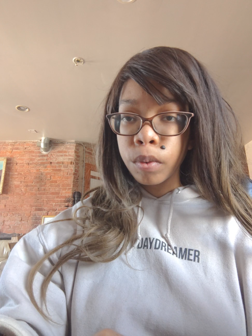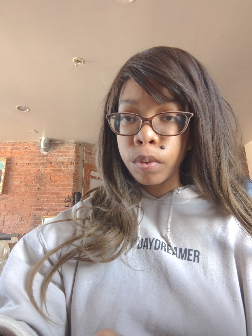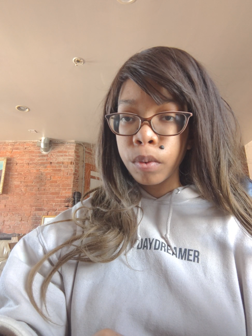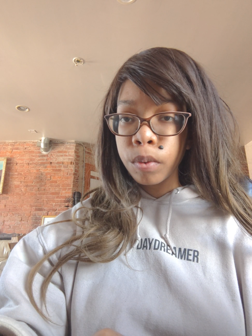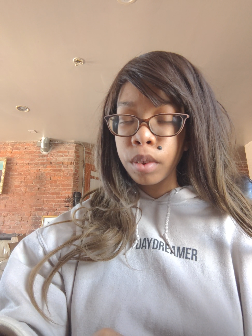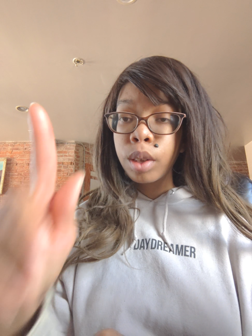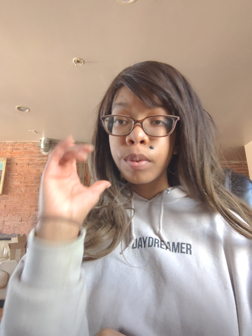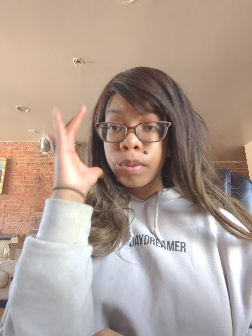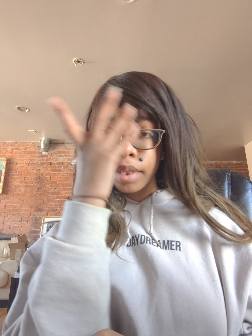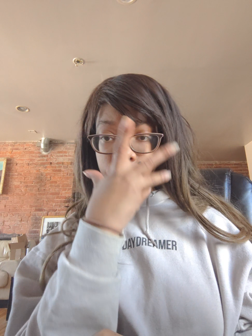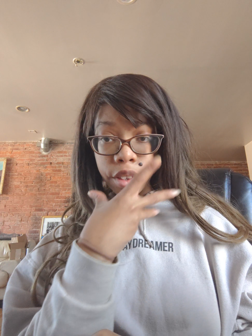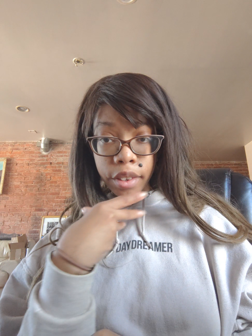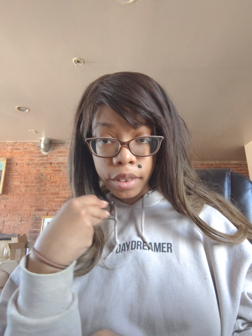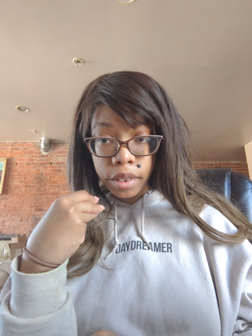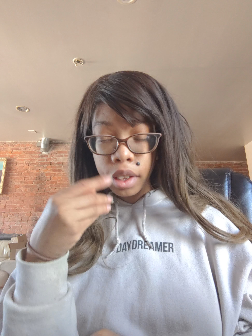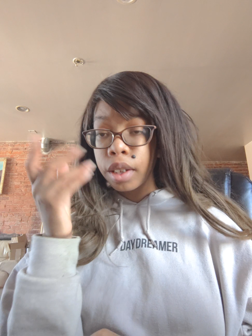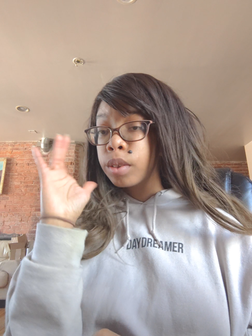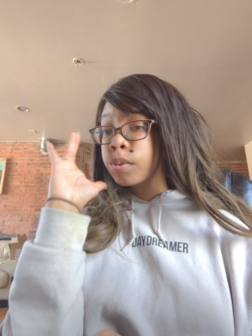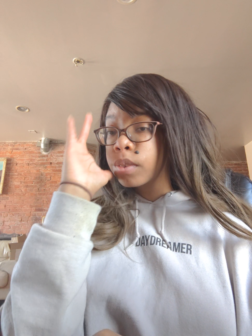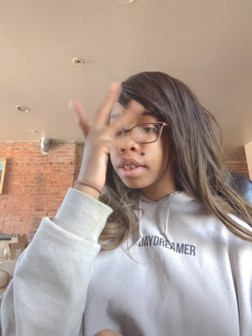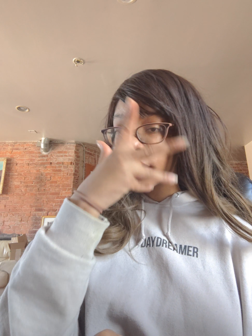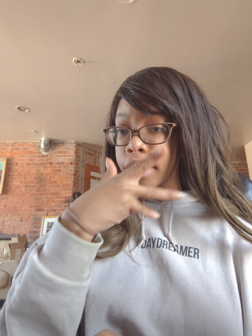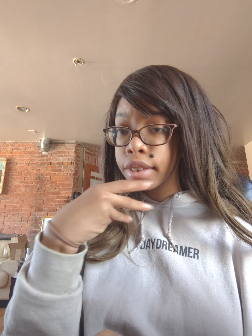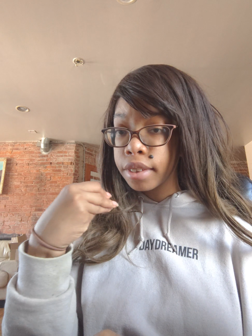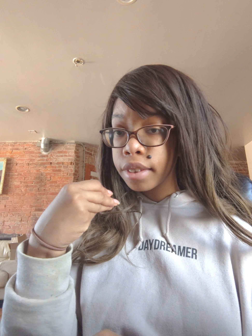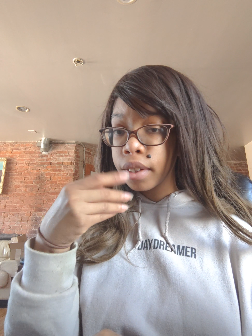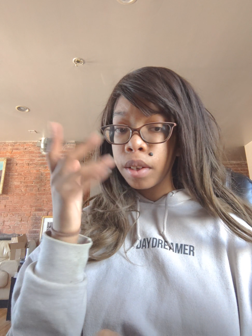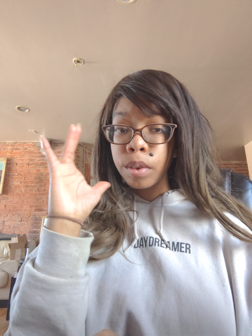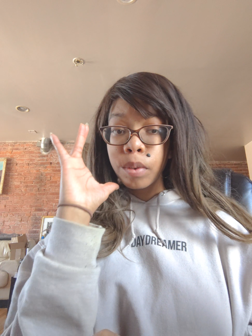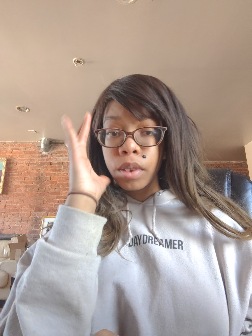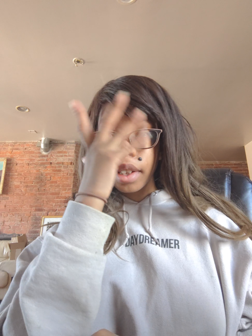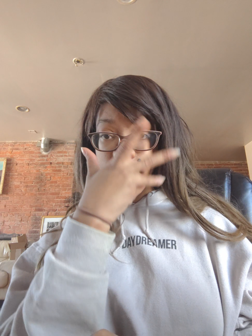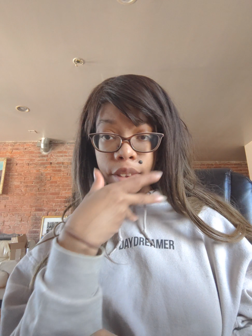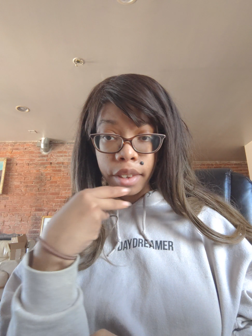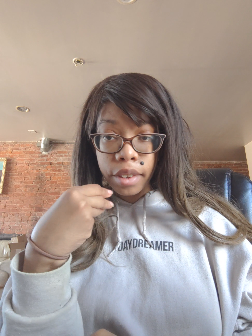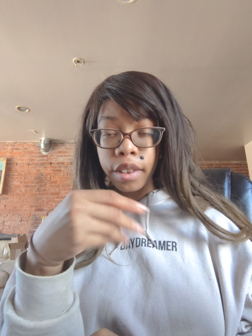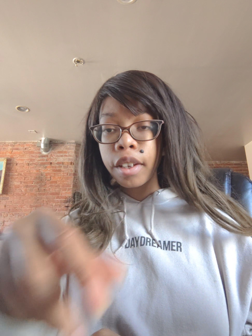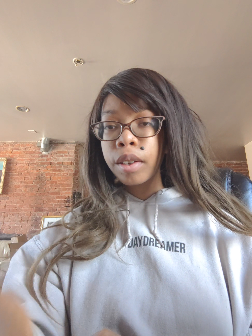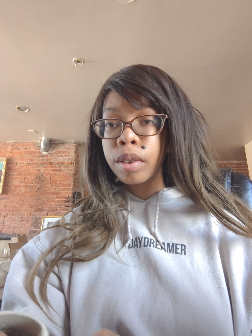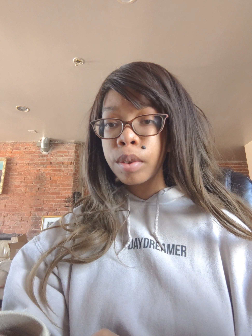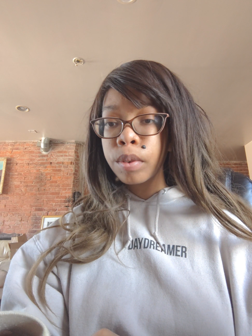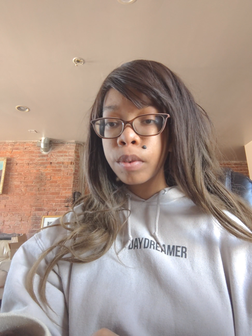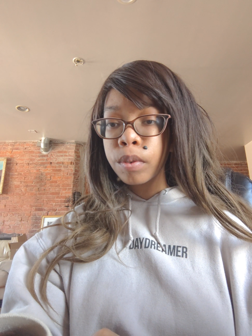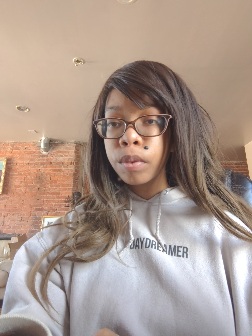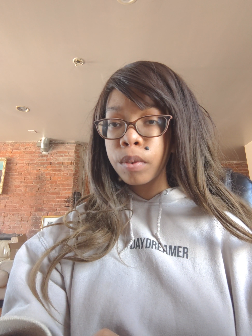pretty